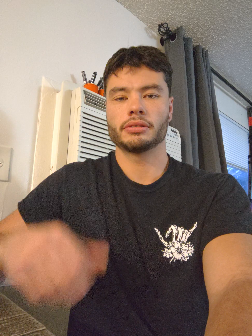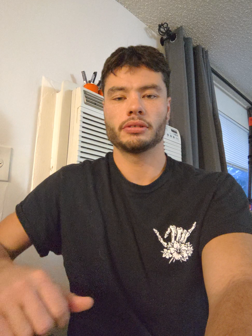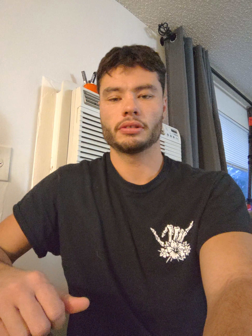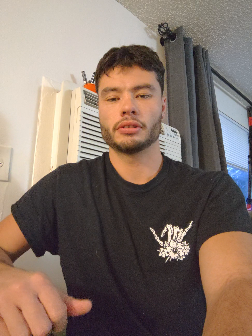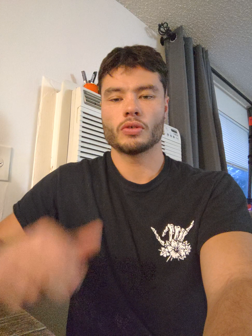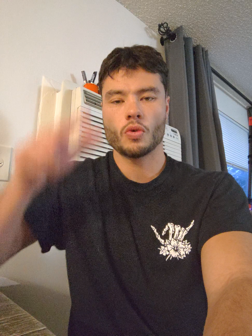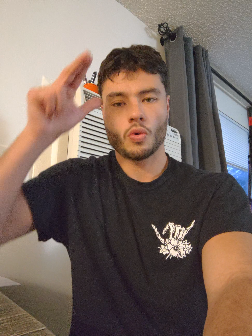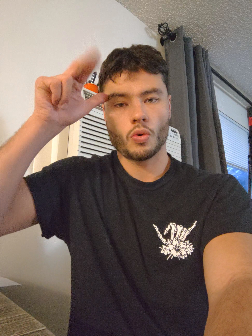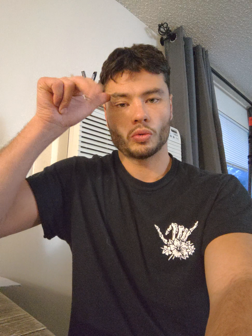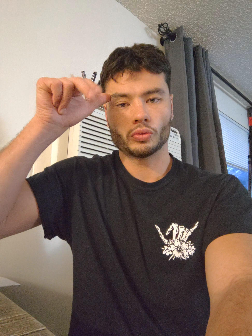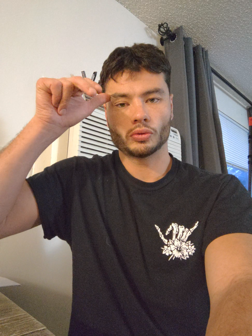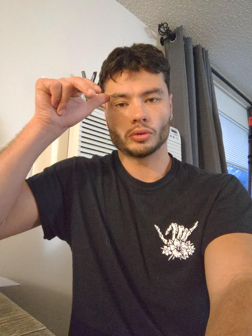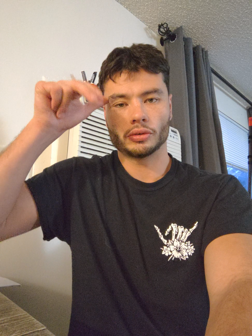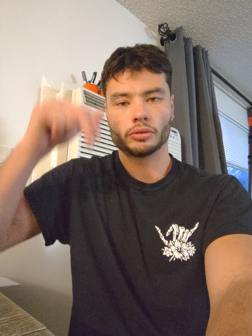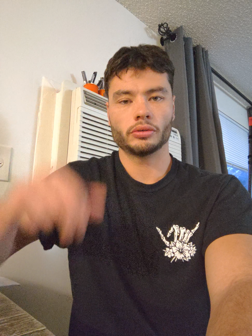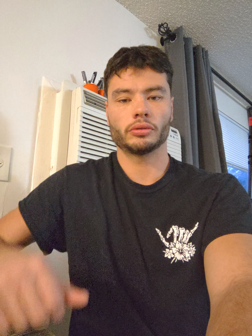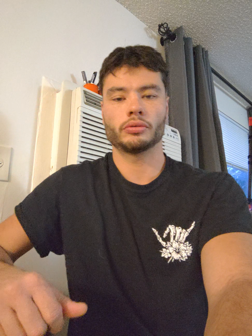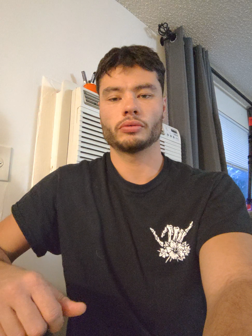horse